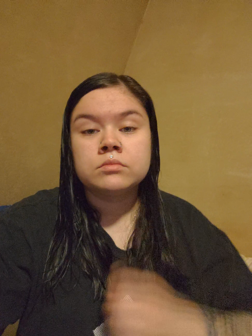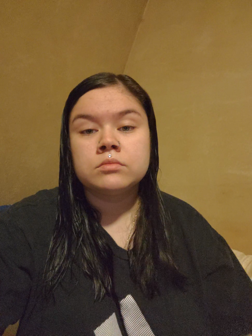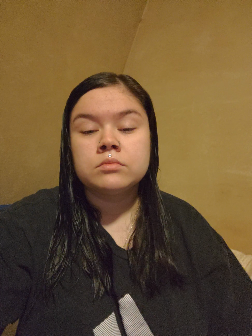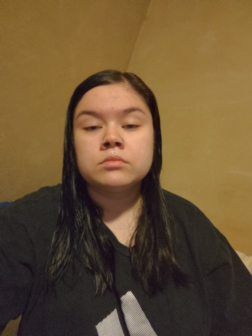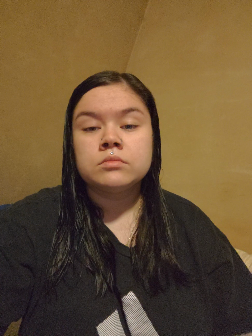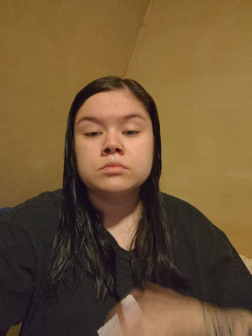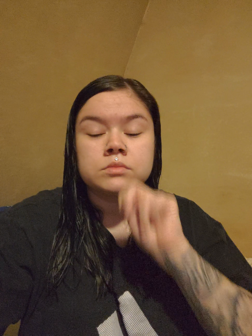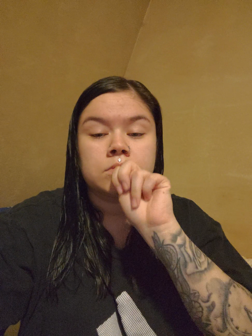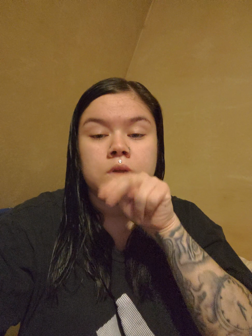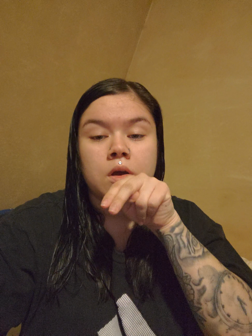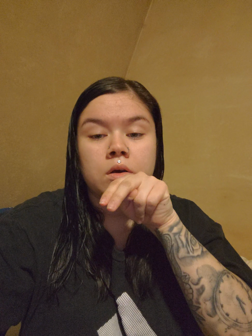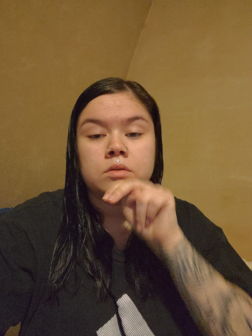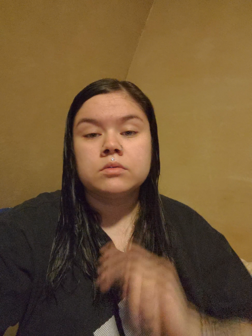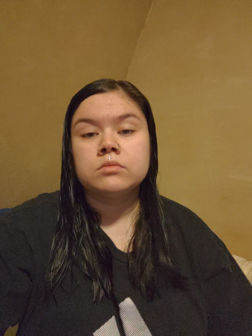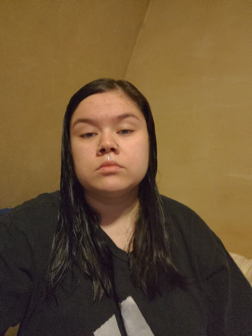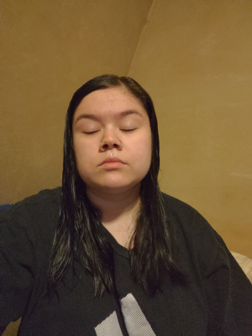tongue